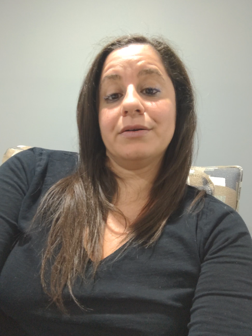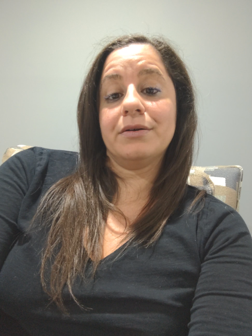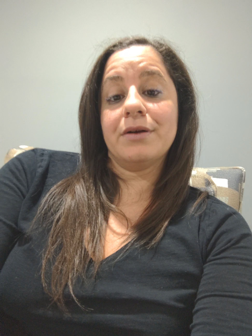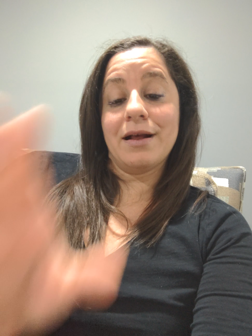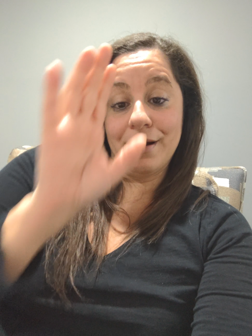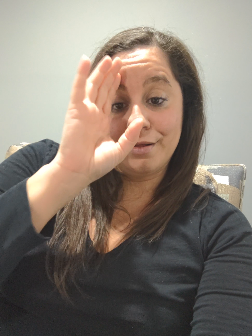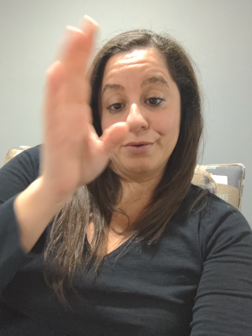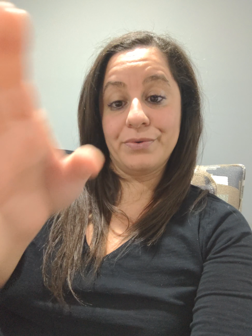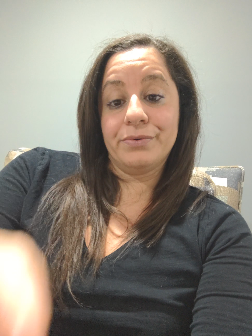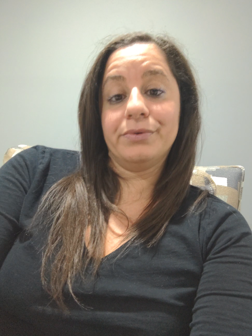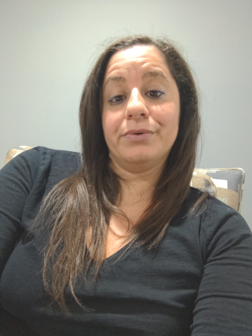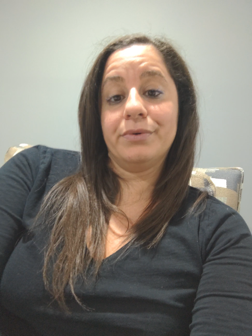hello